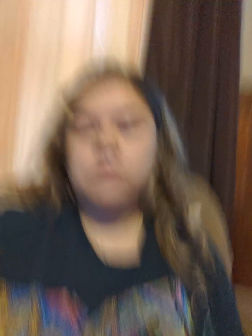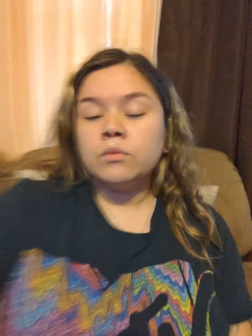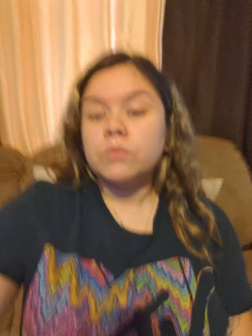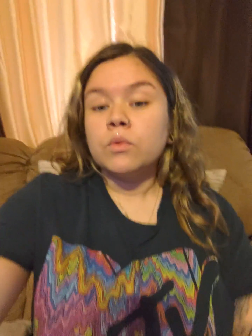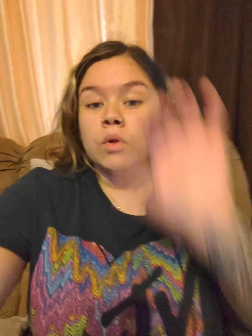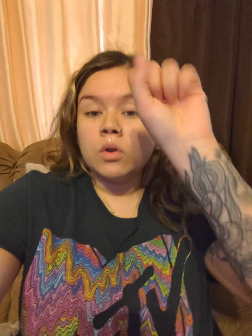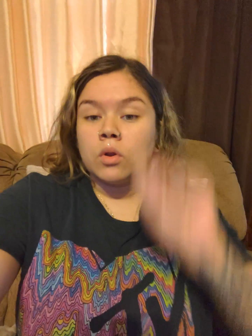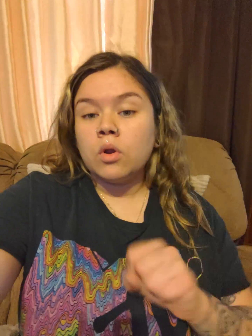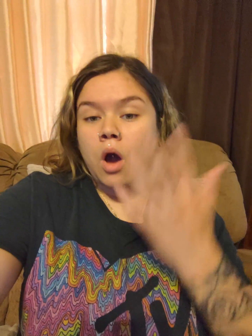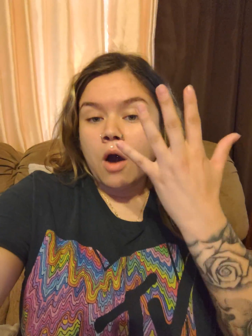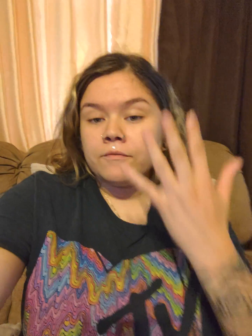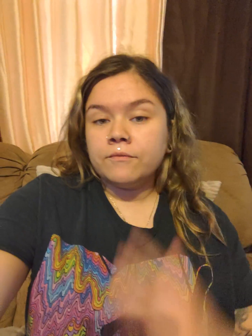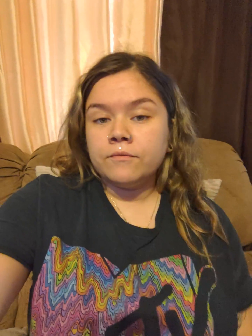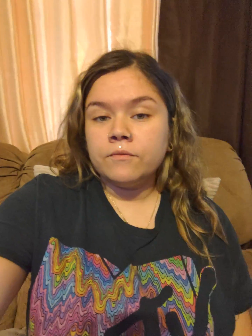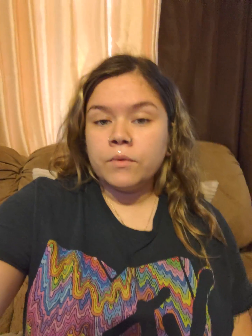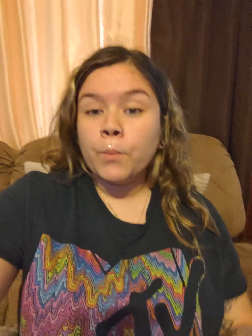gloves